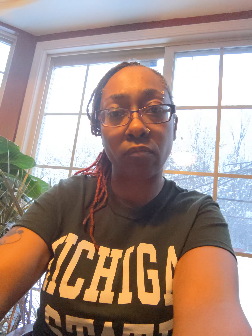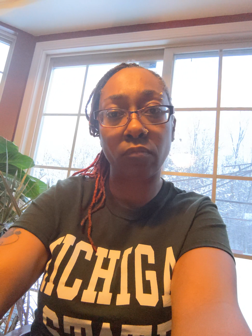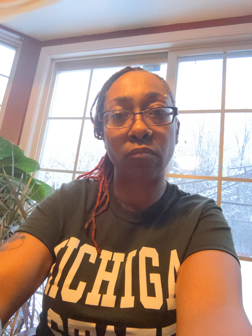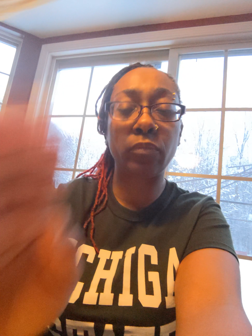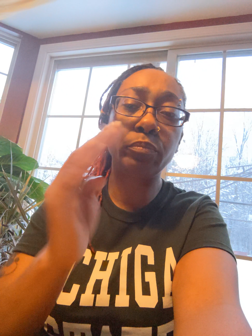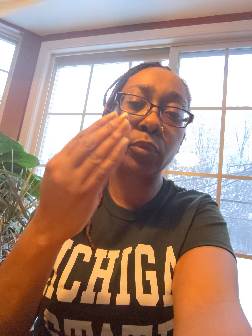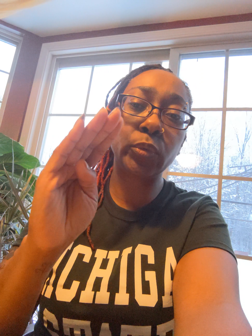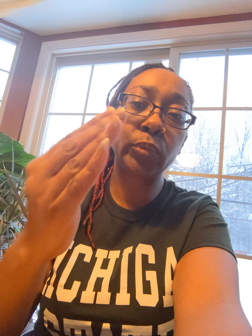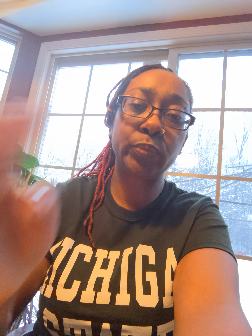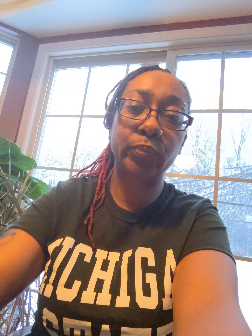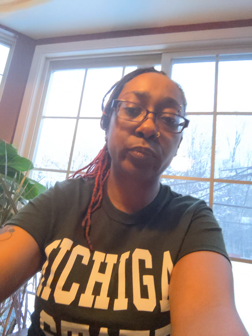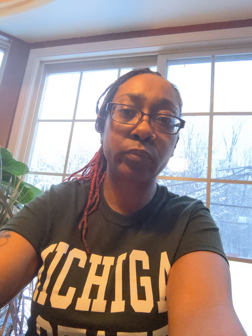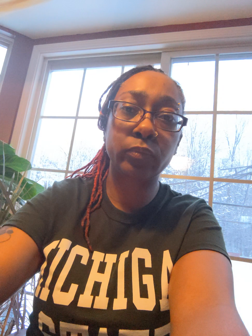blue